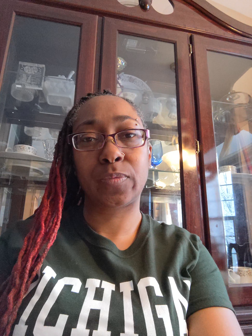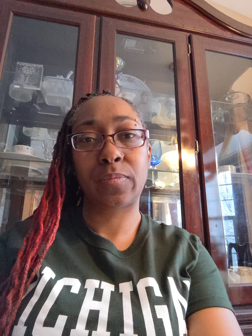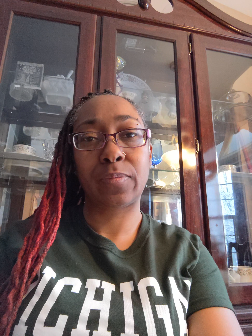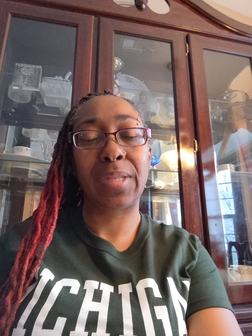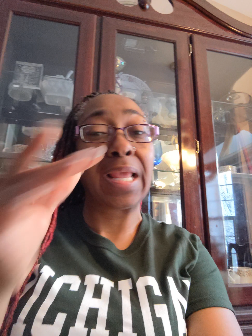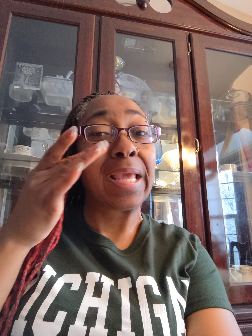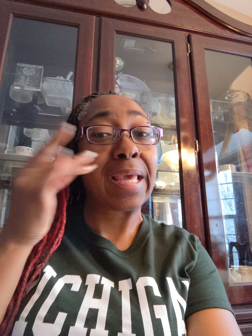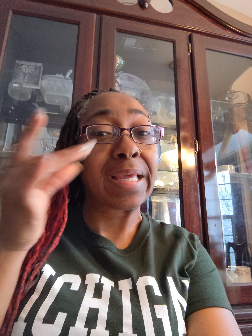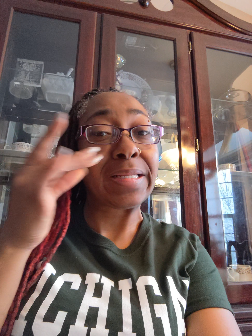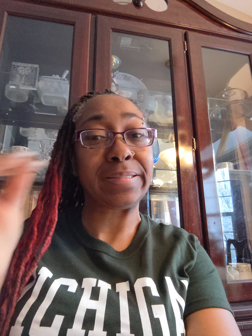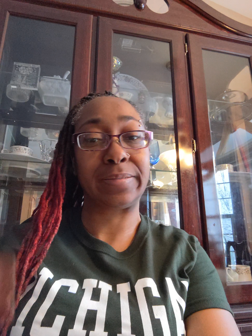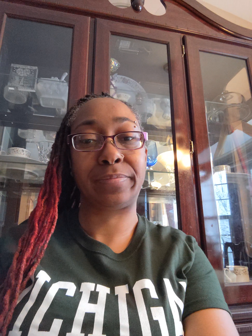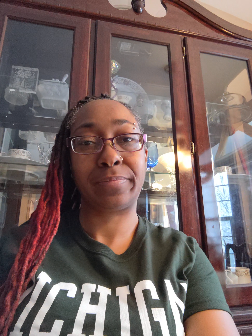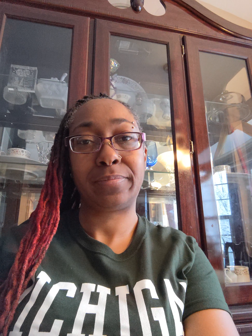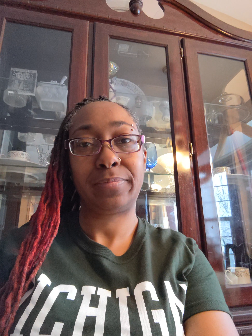kitty